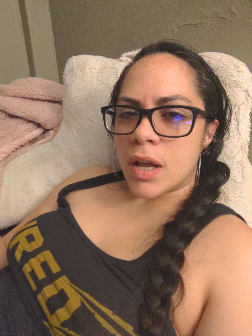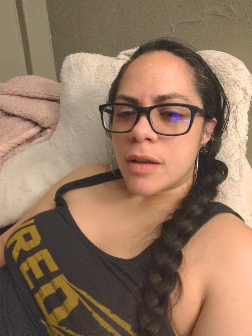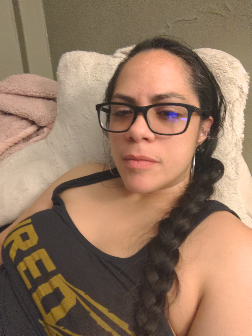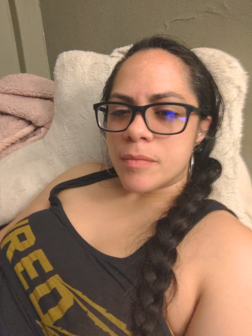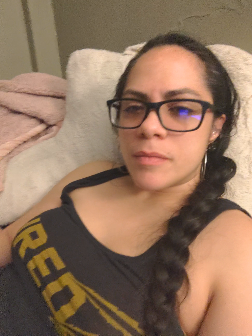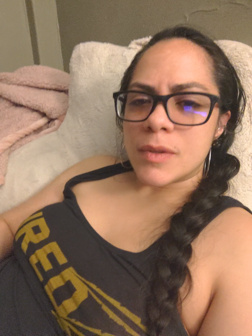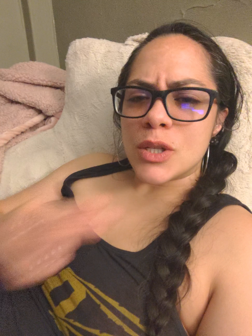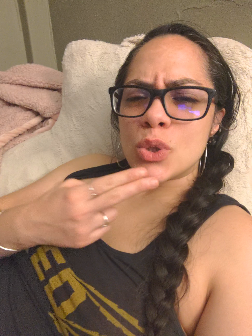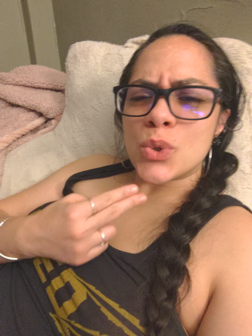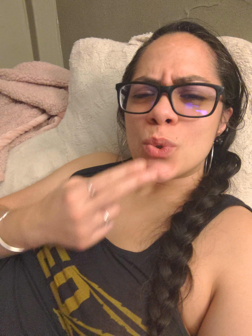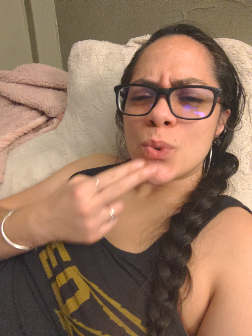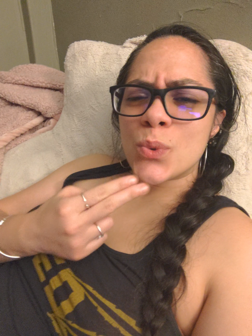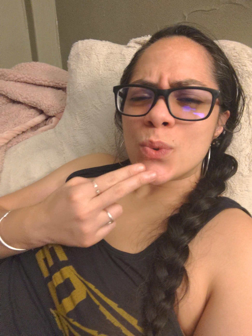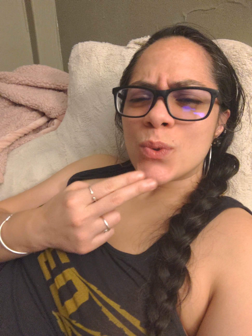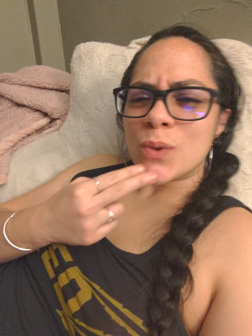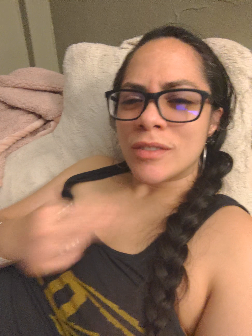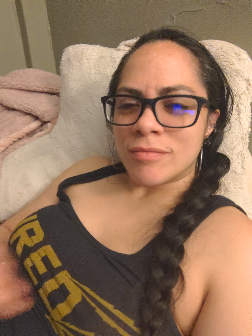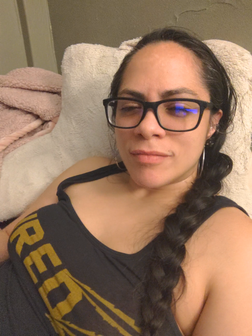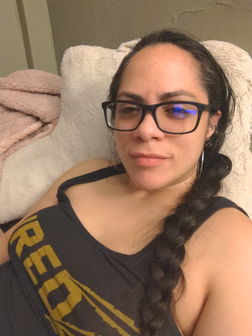cute